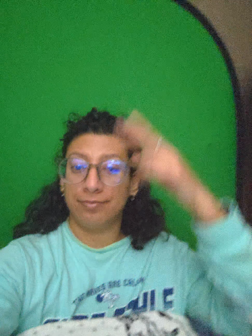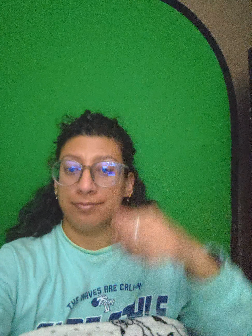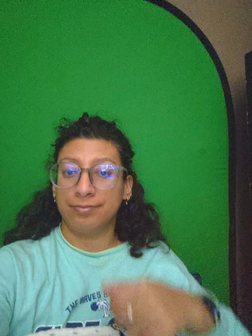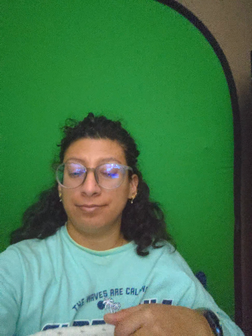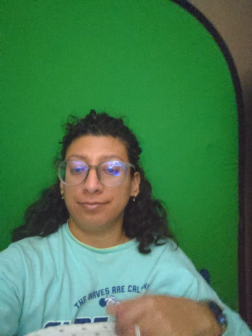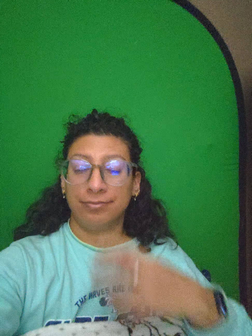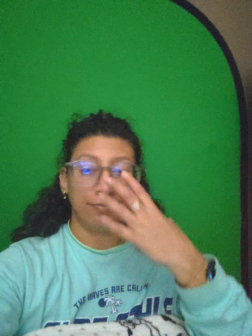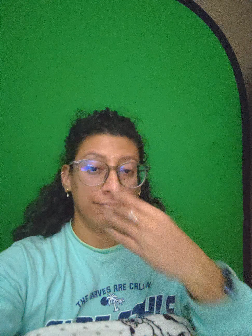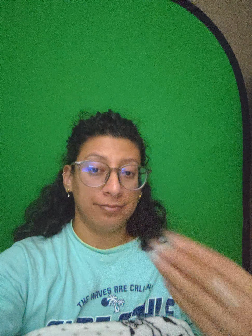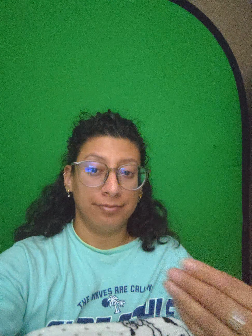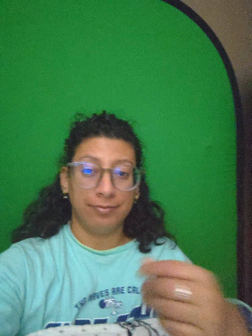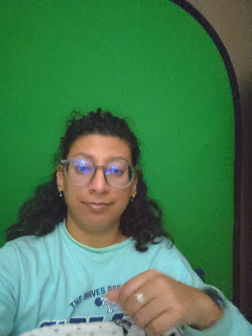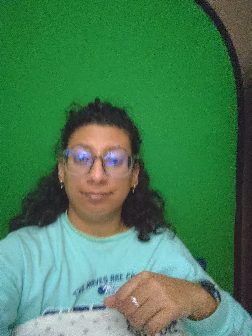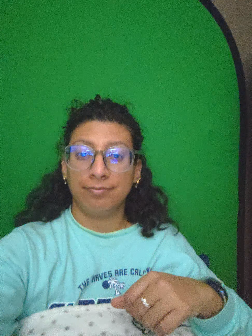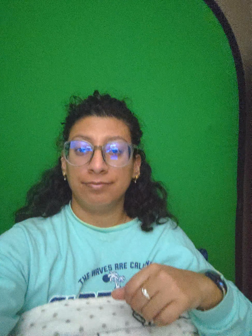wolf